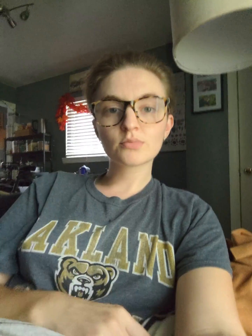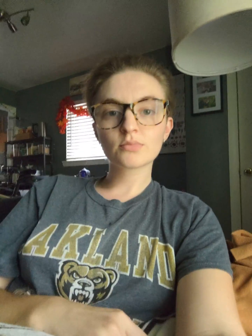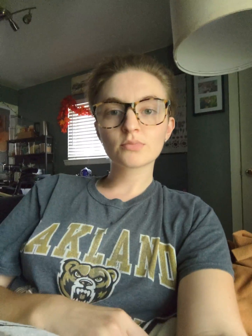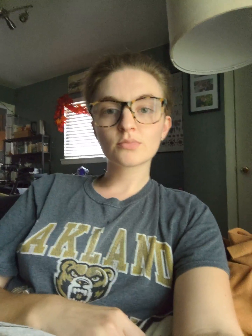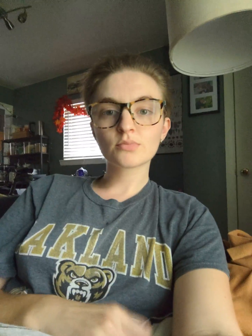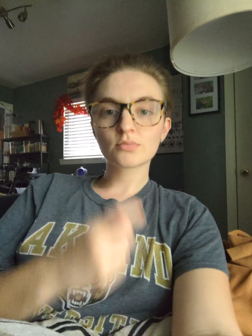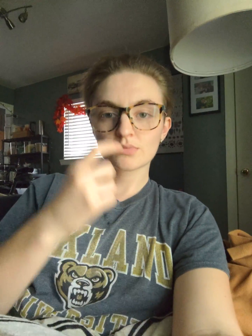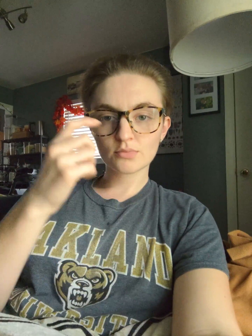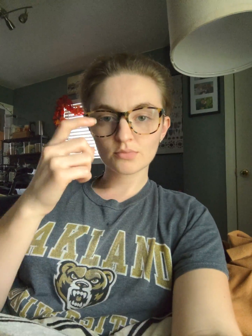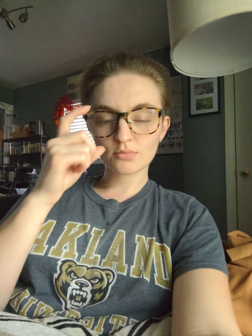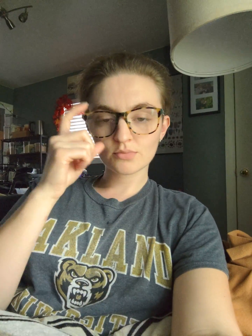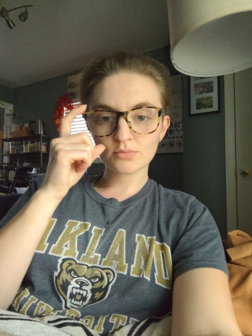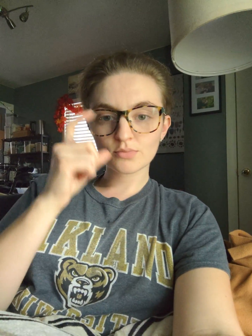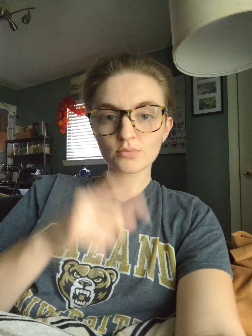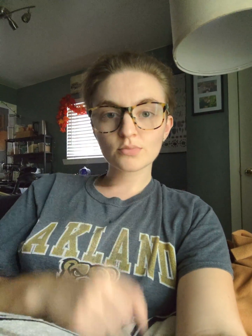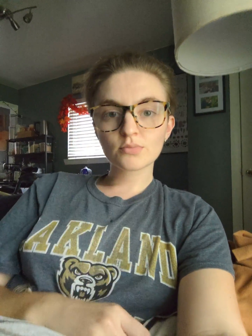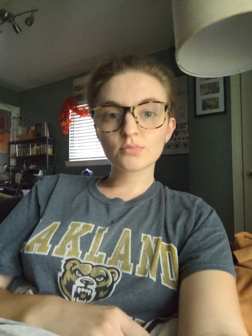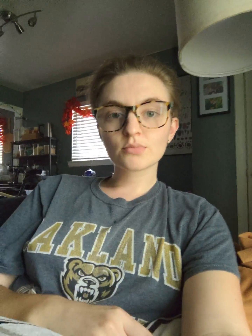glasses